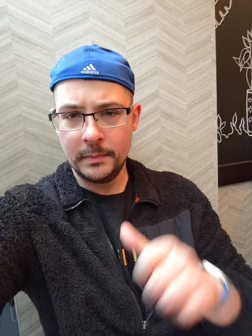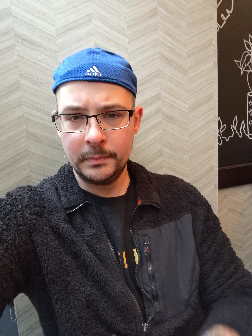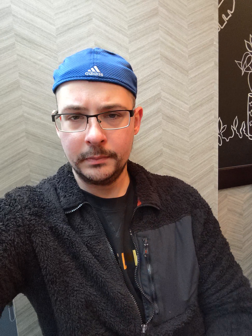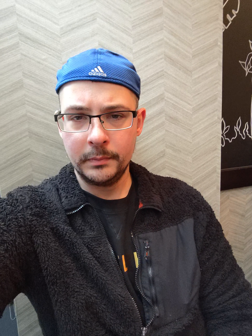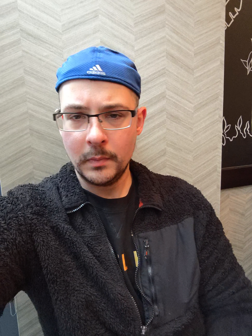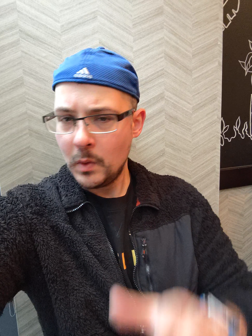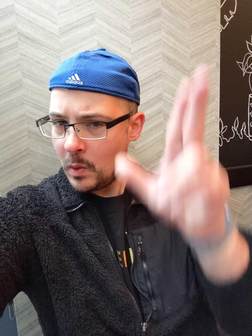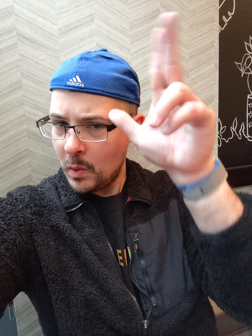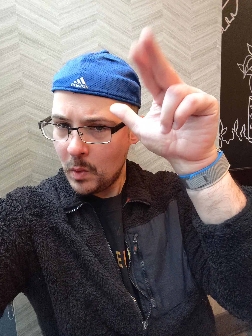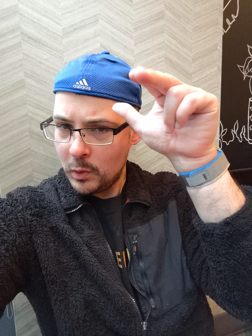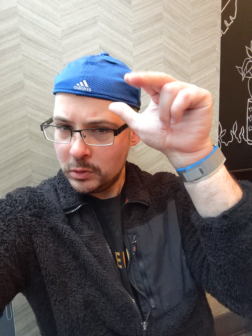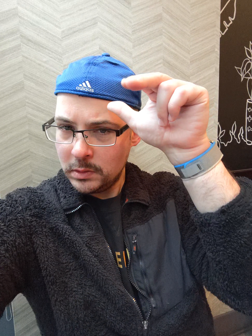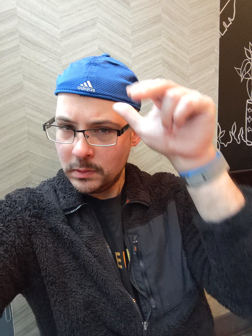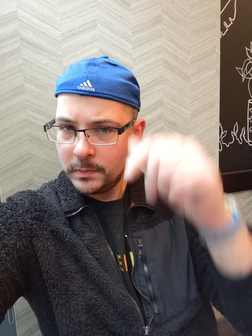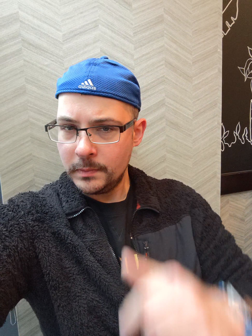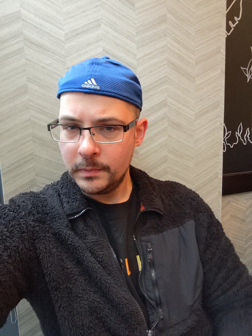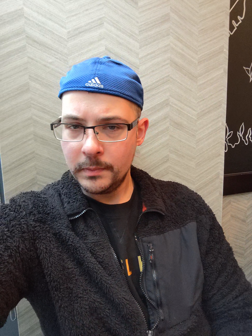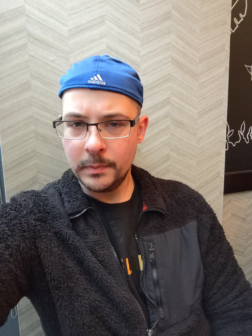horse